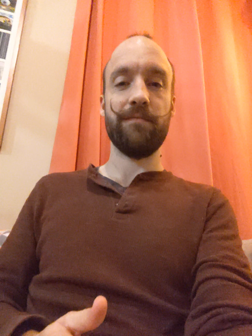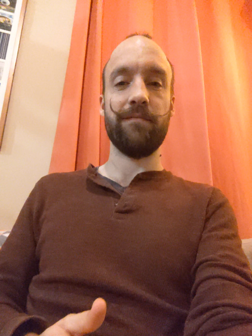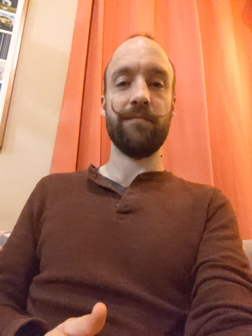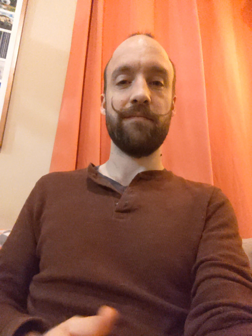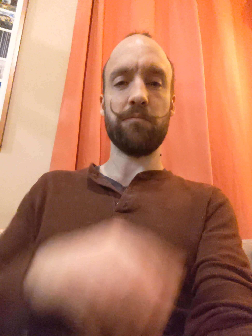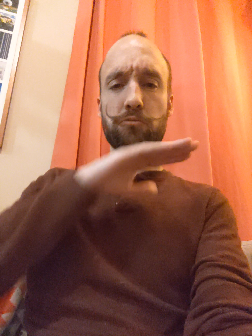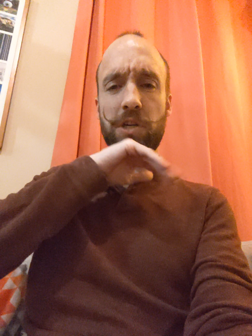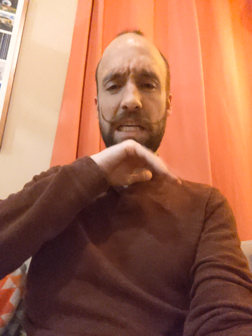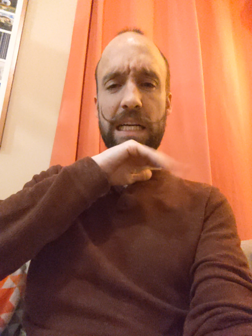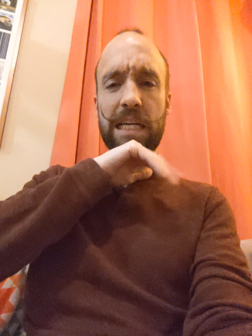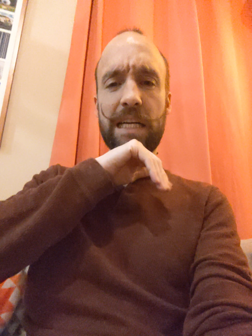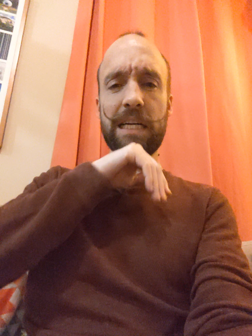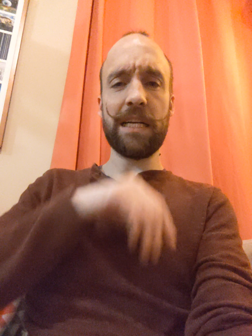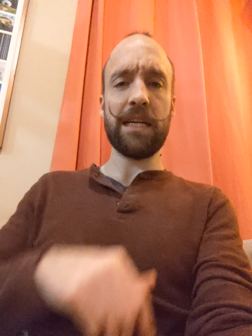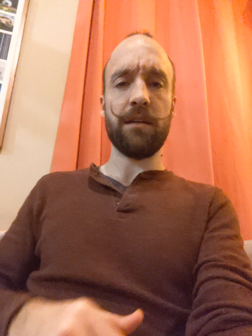pig